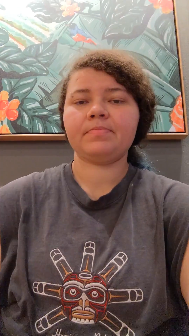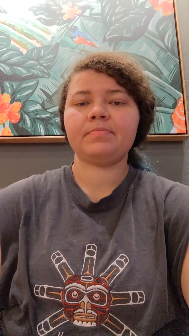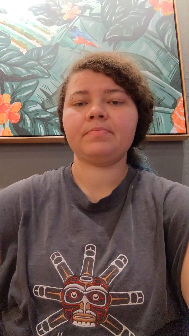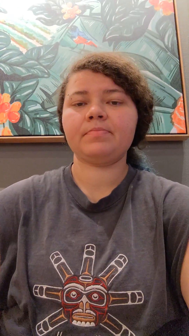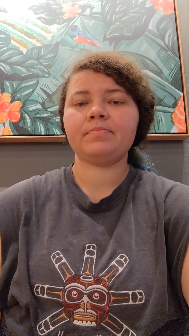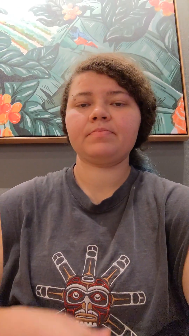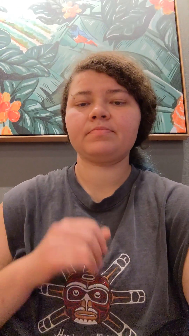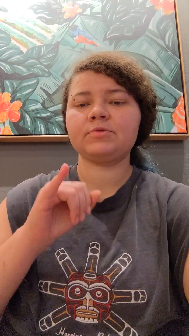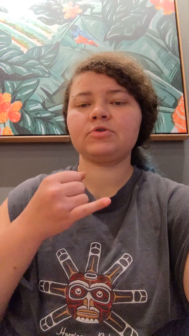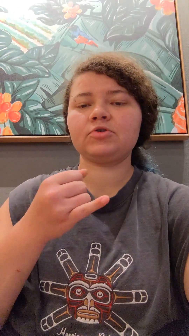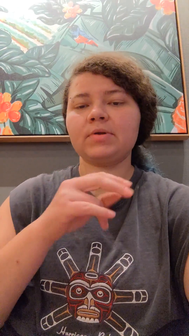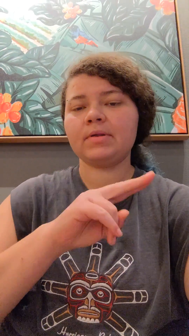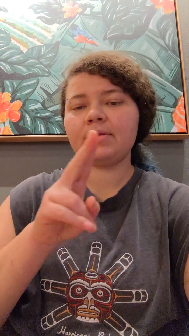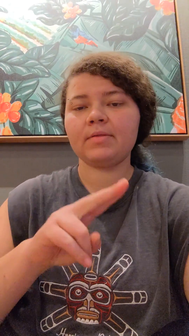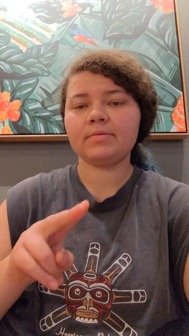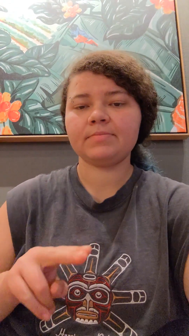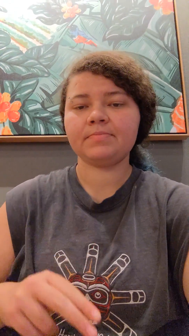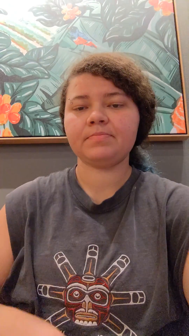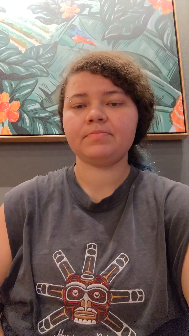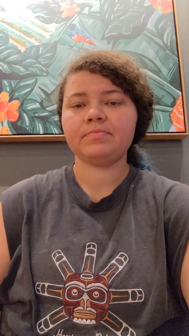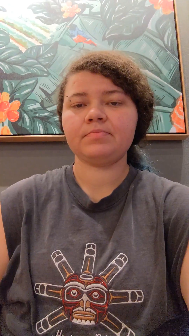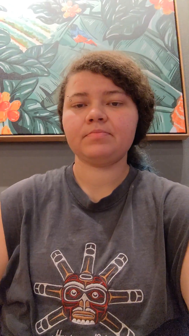jelly